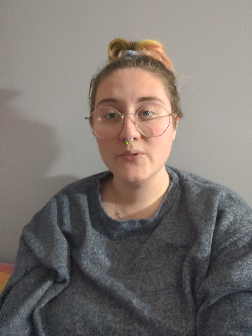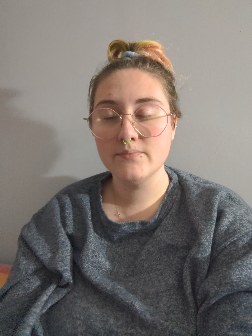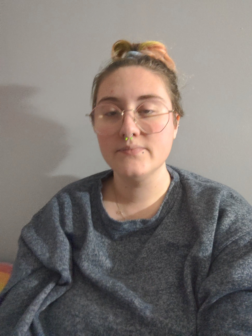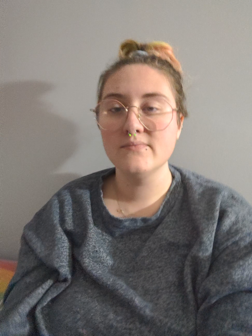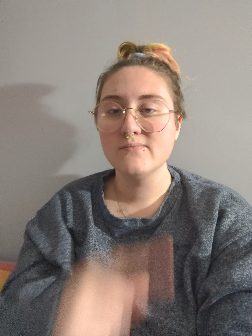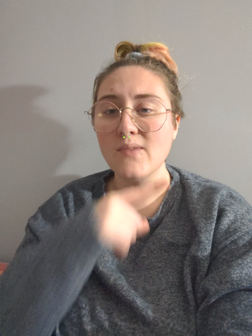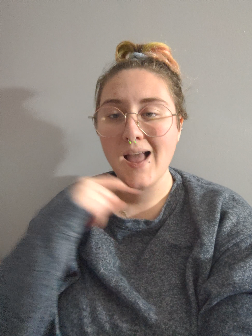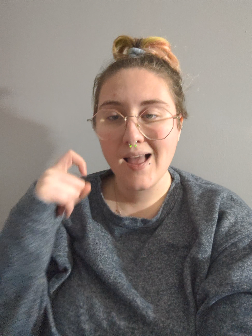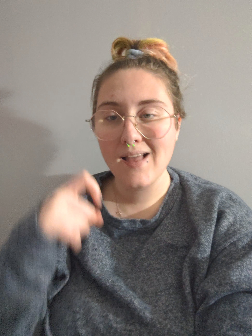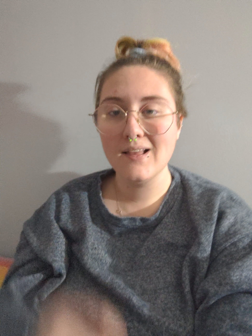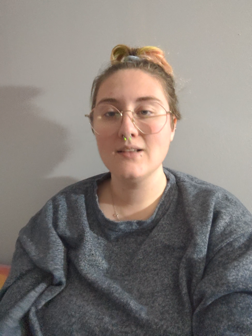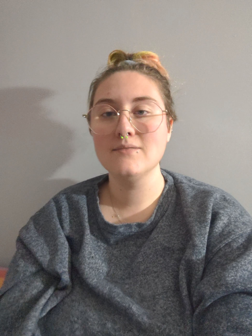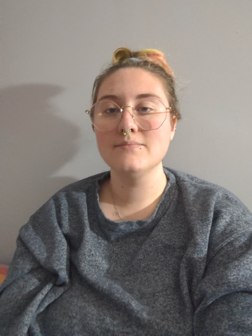dry